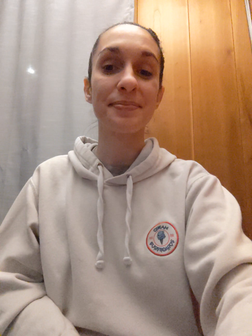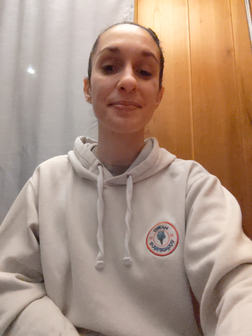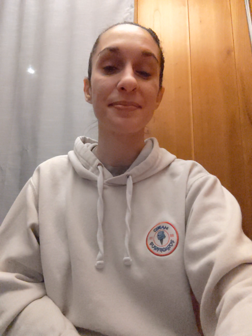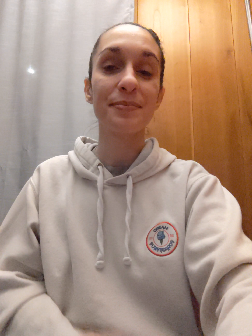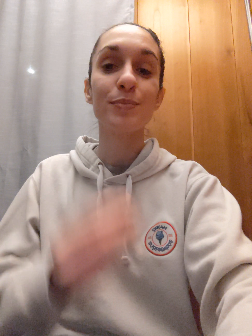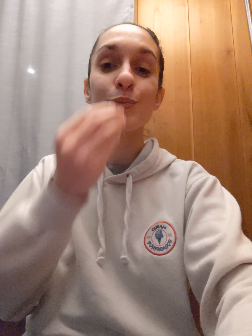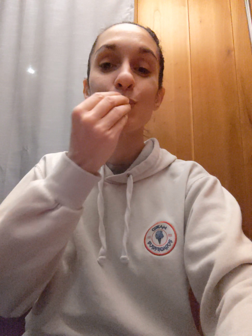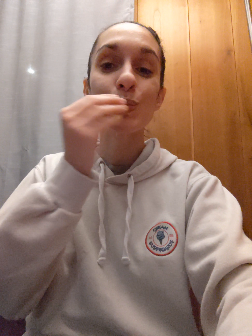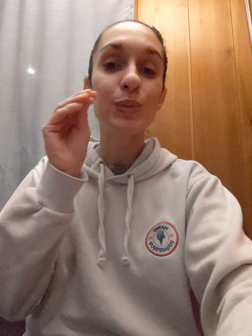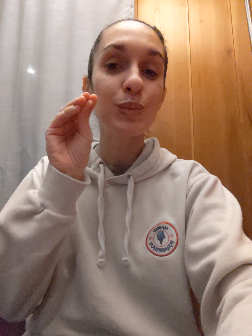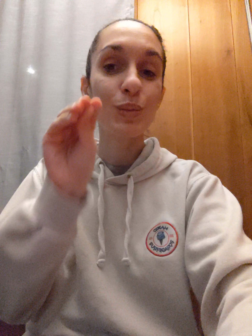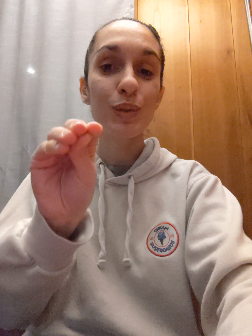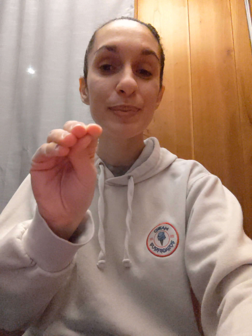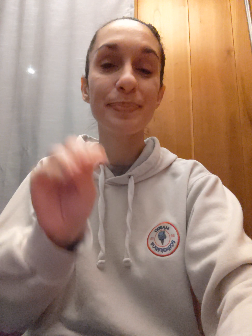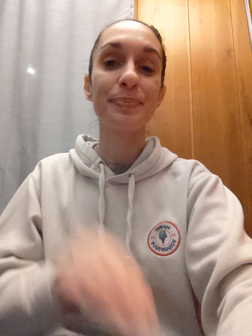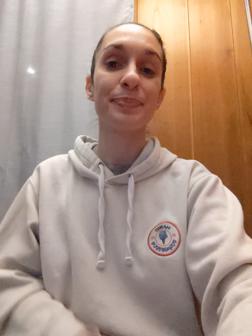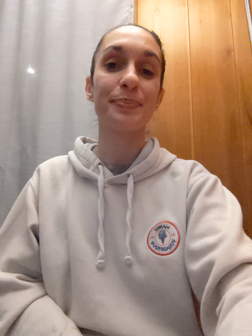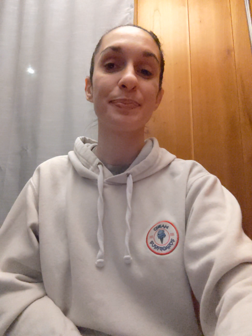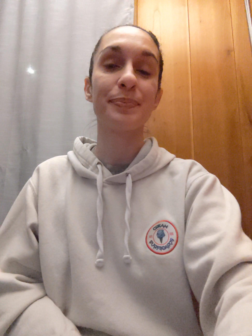kiss